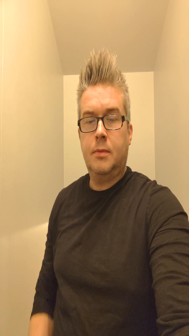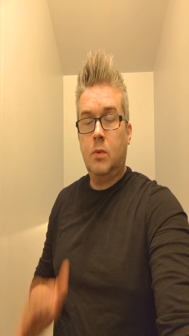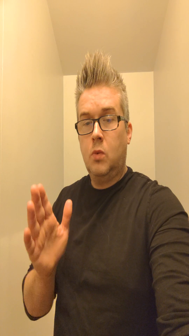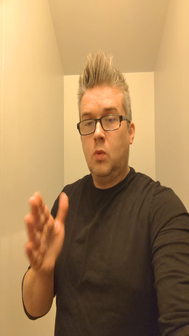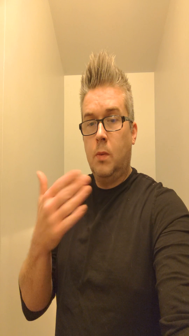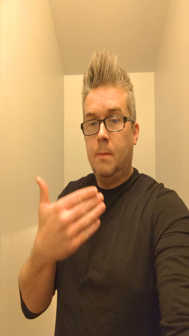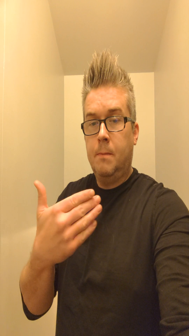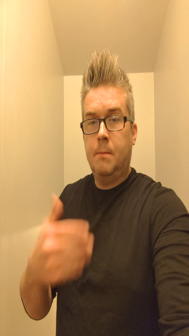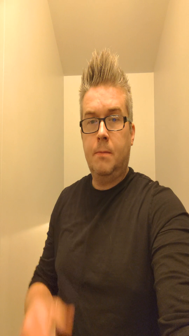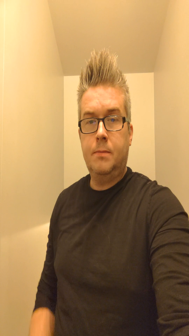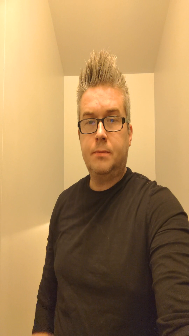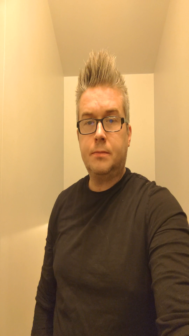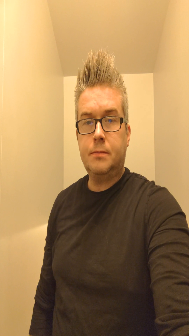room